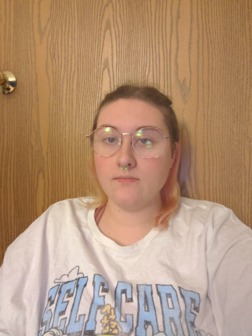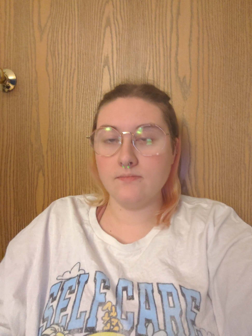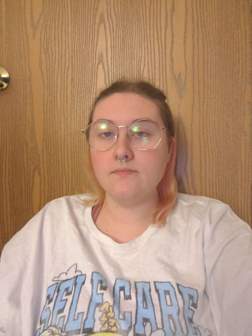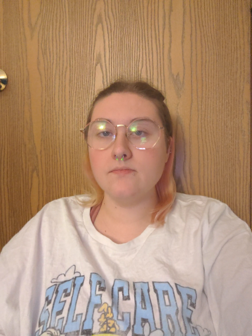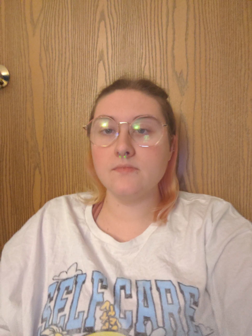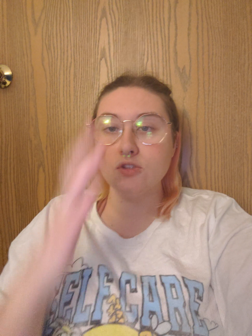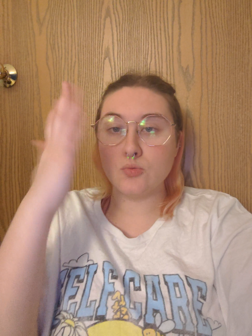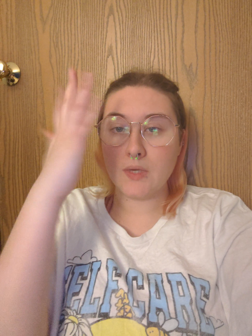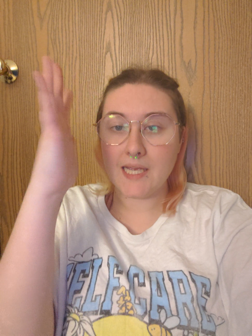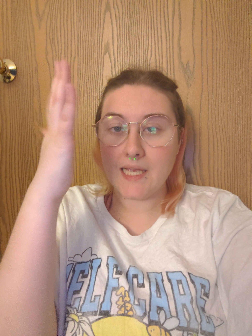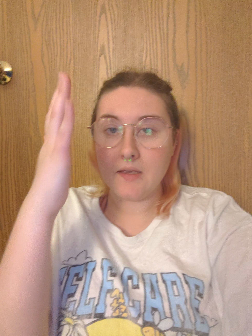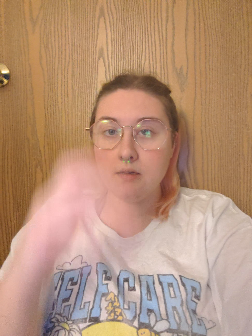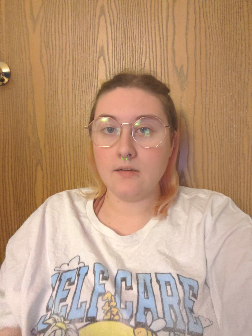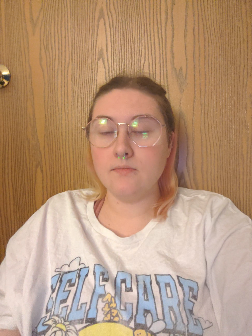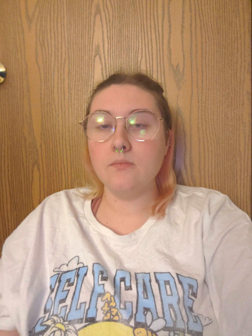tree